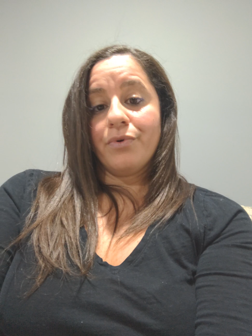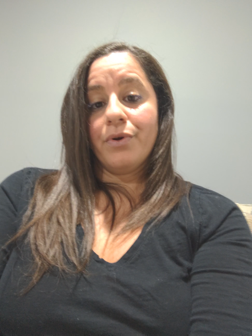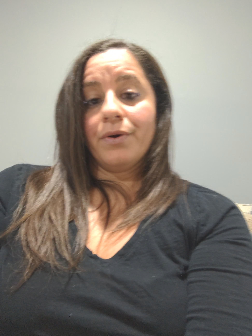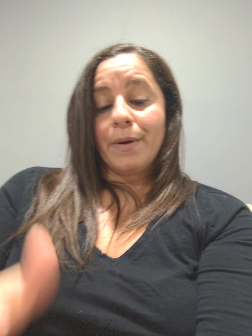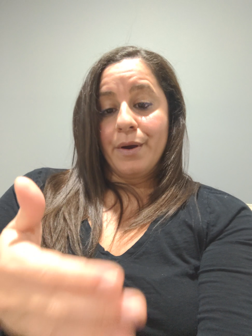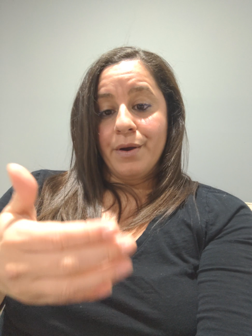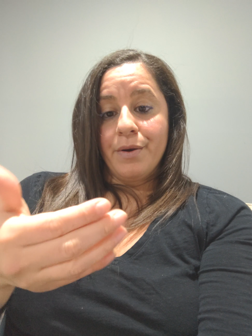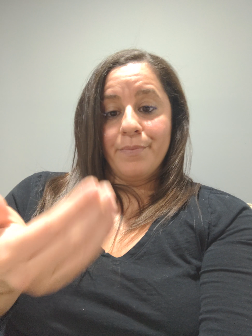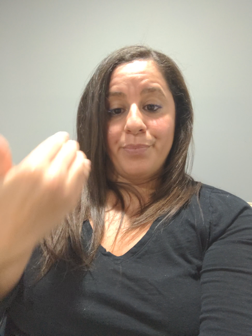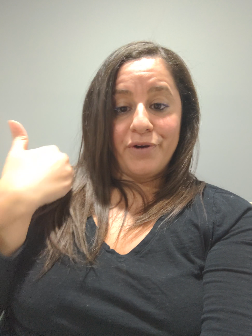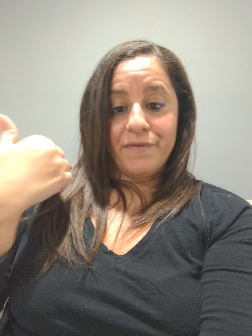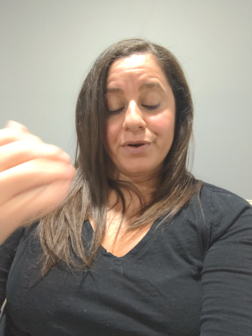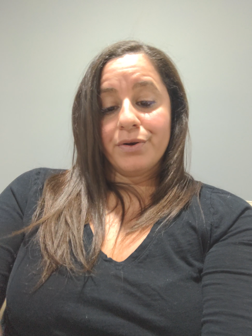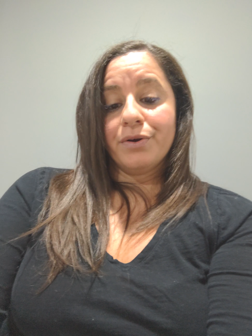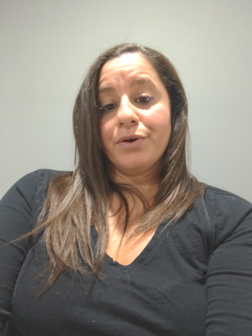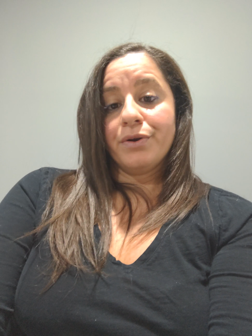before